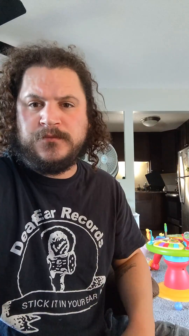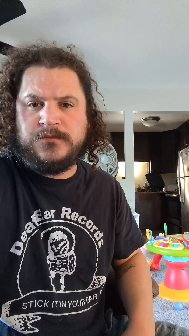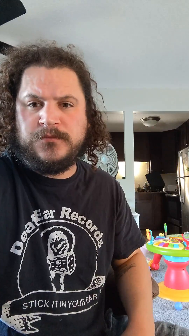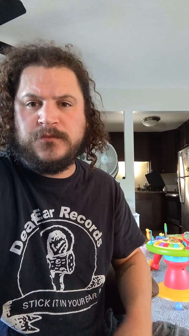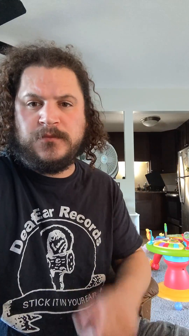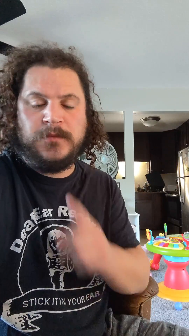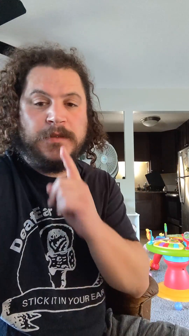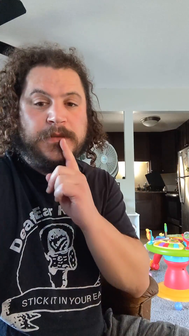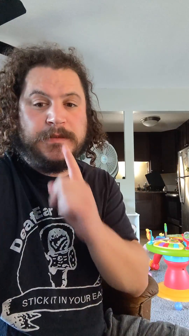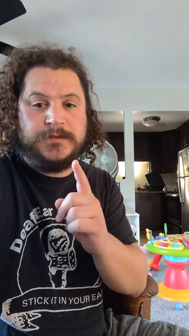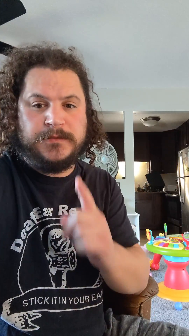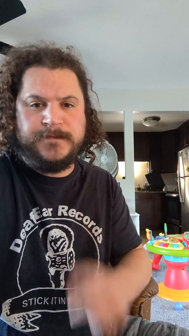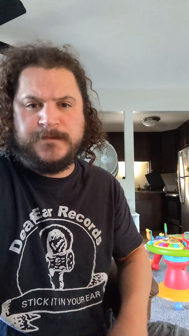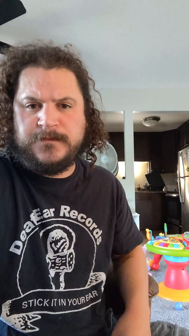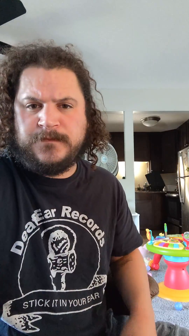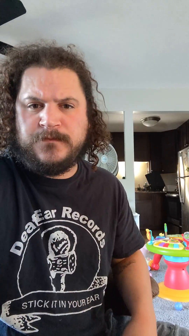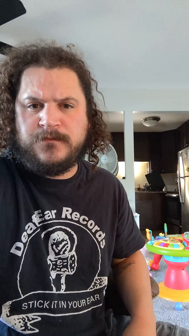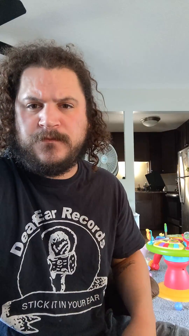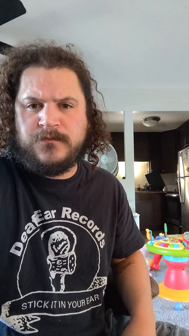is